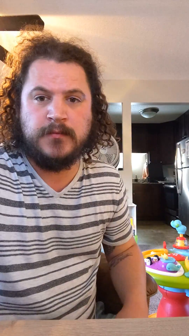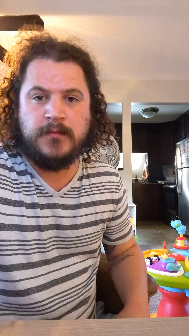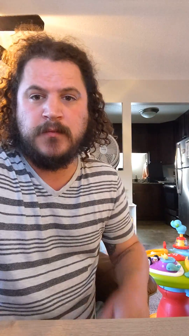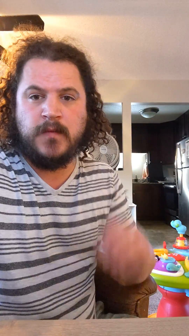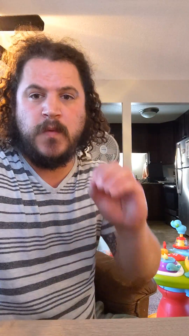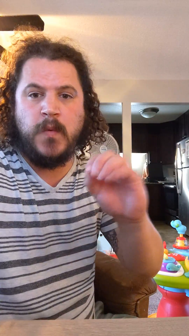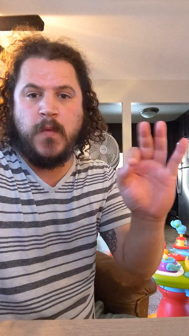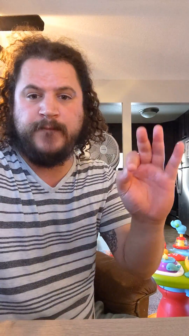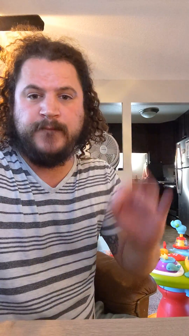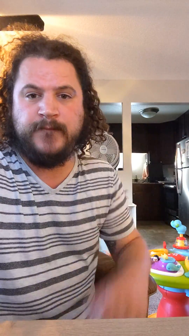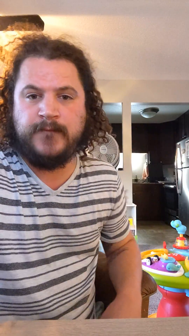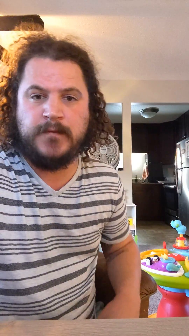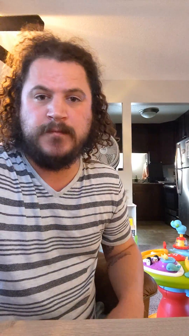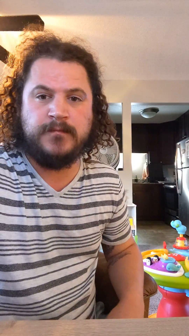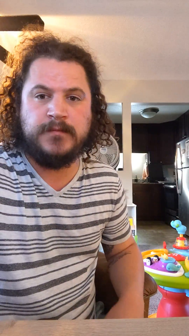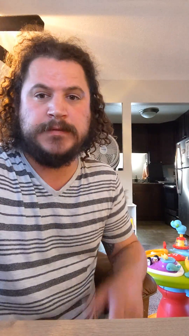off